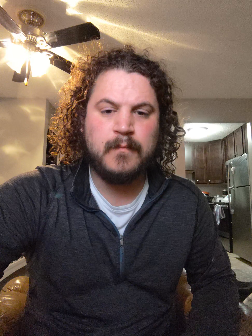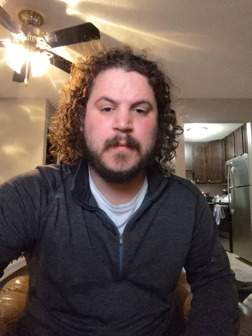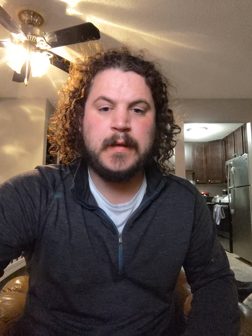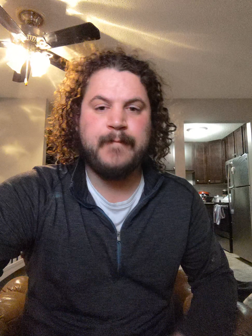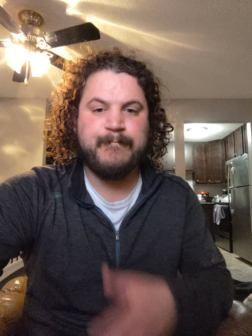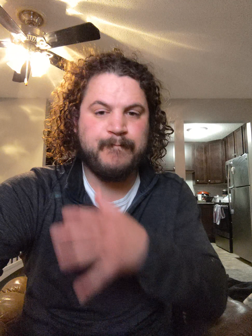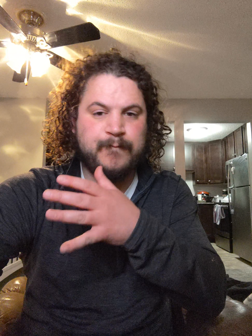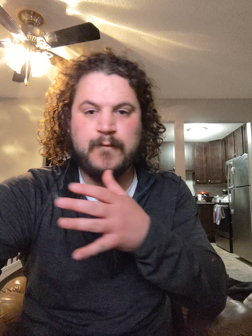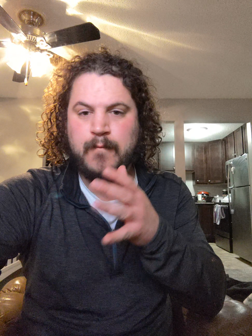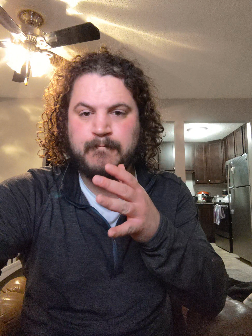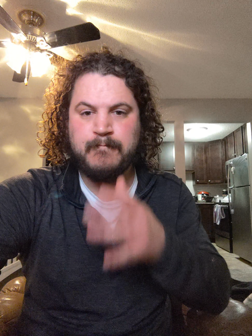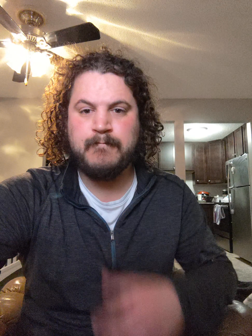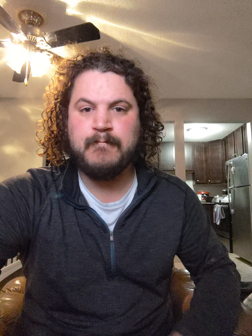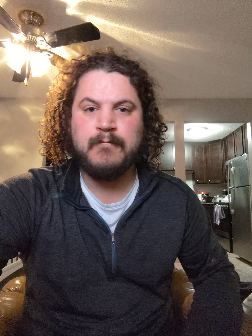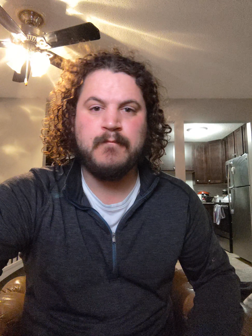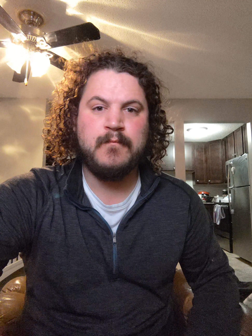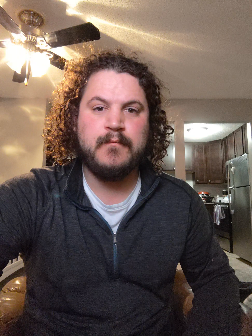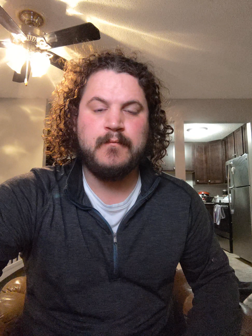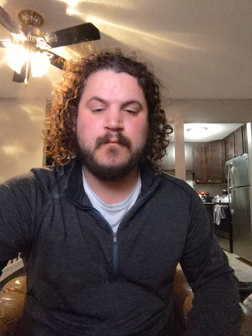farm